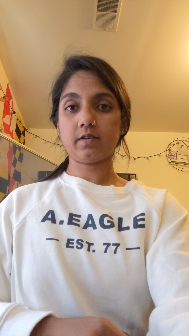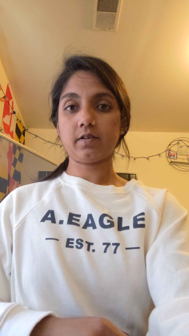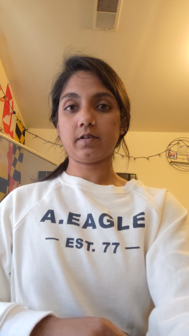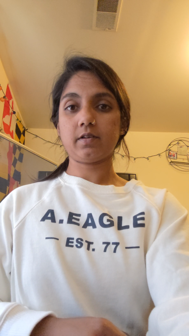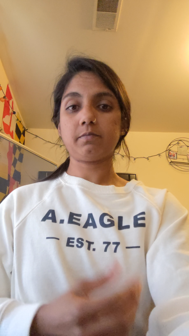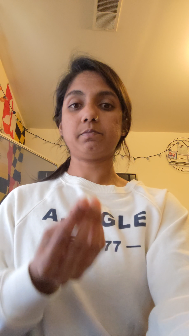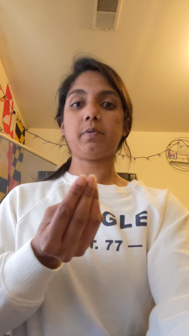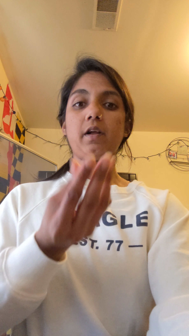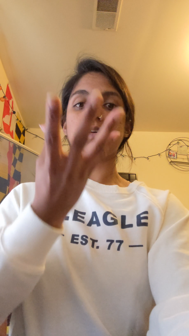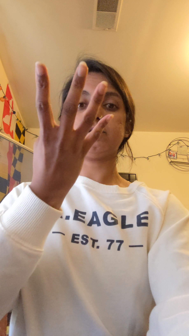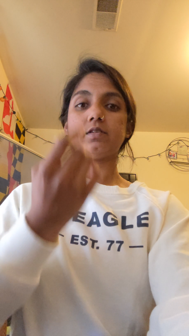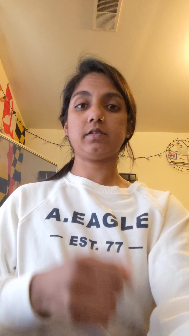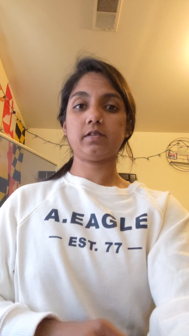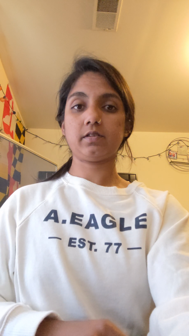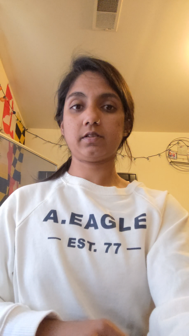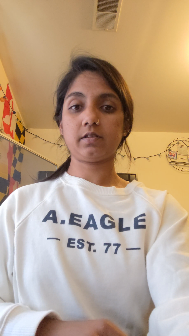plants